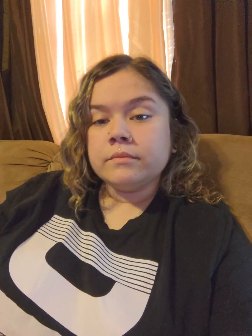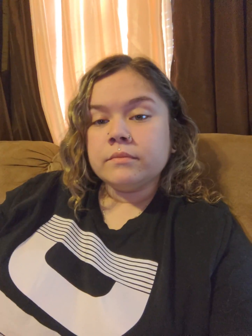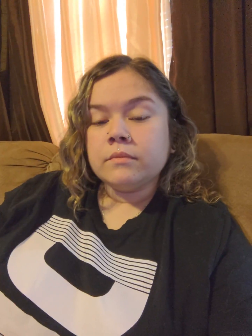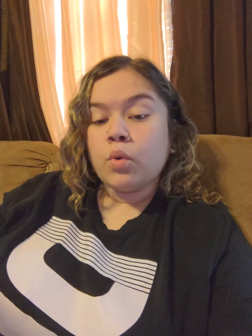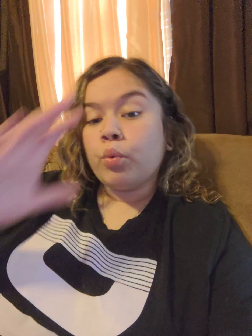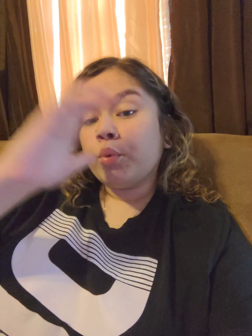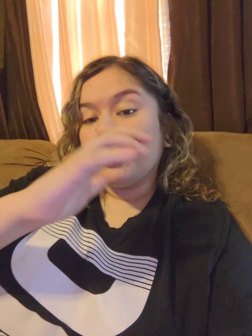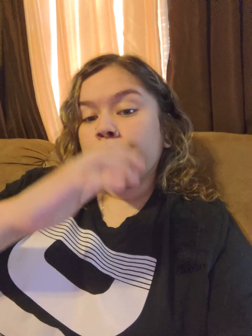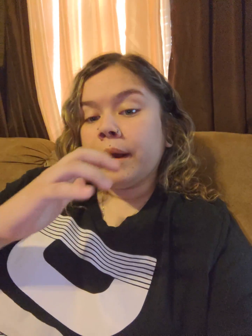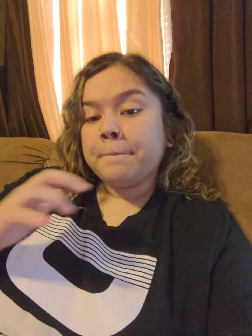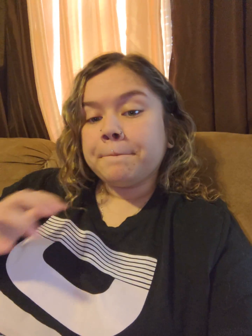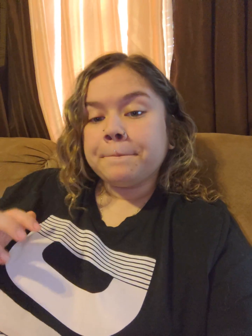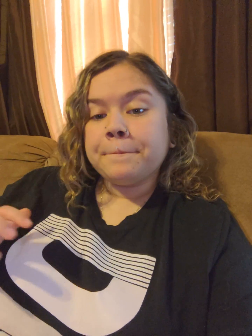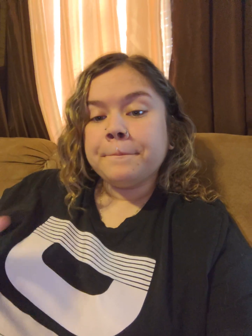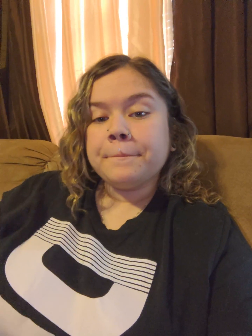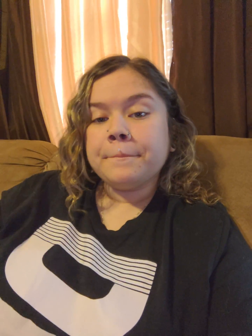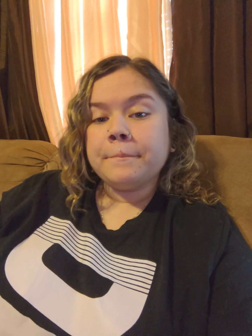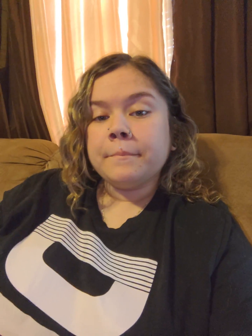grapes